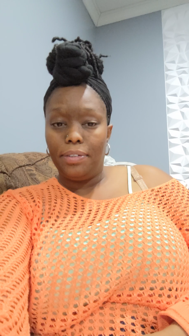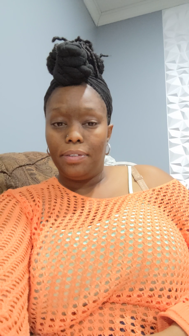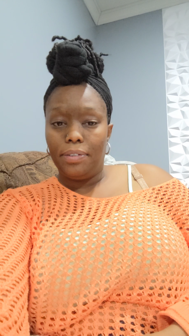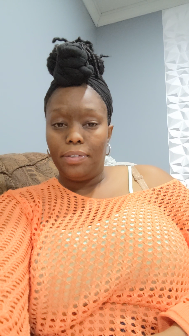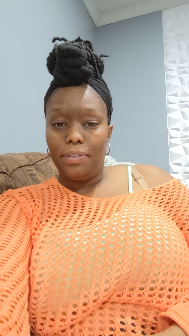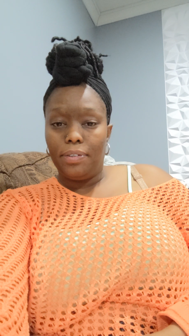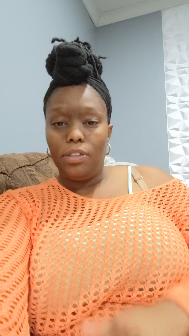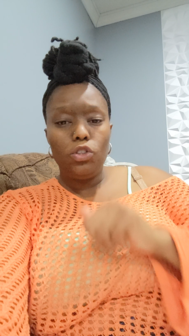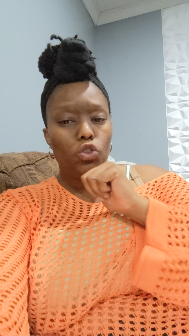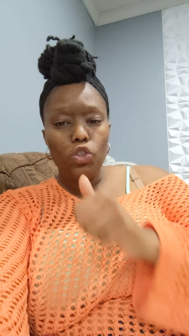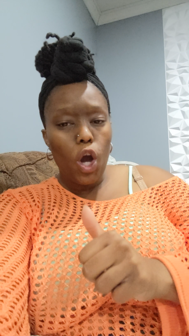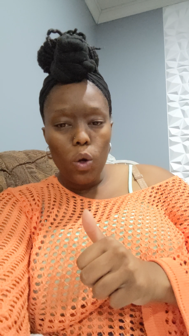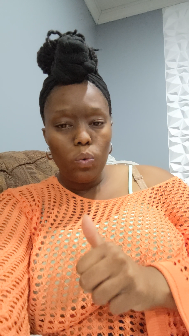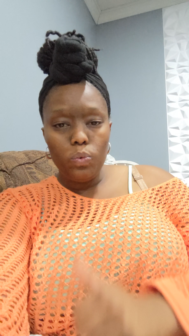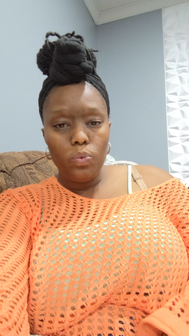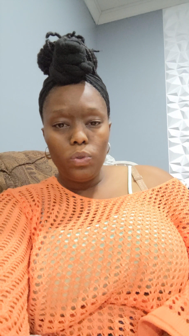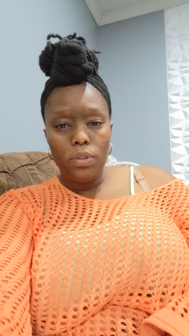don't